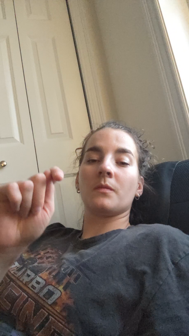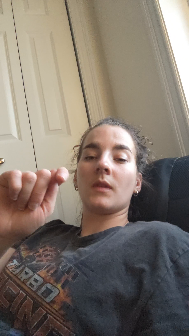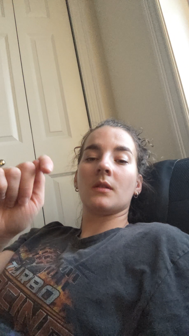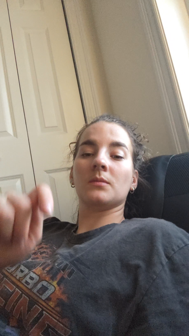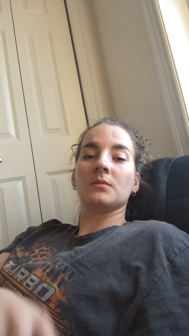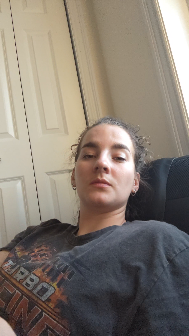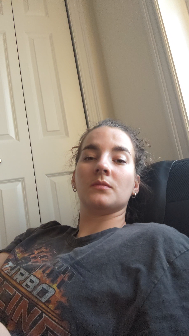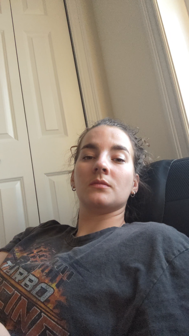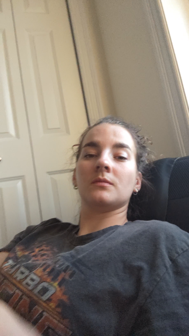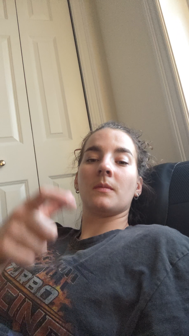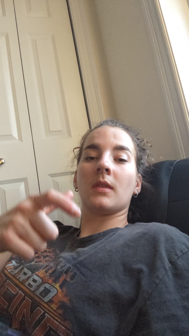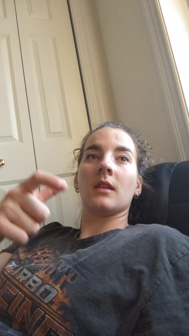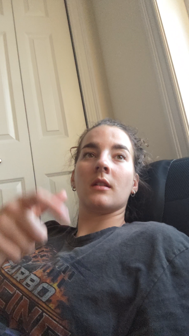plate